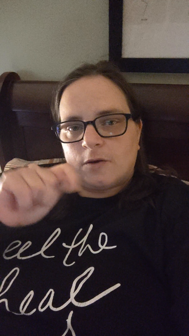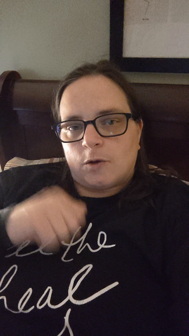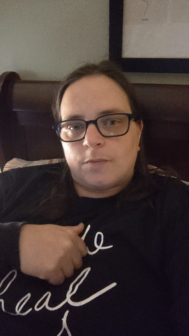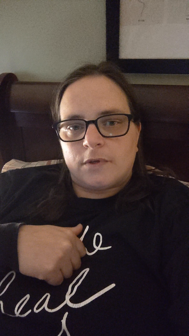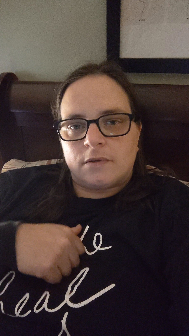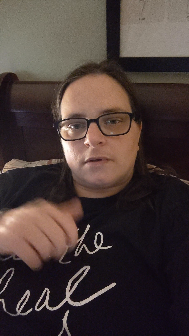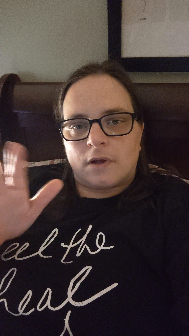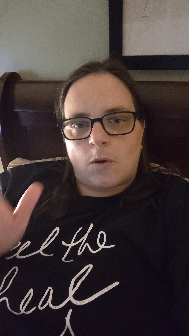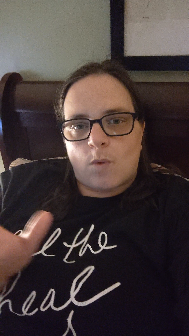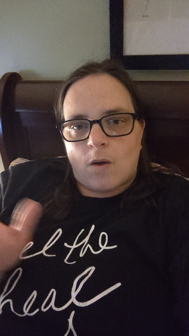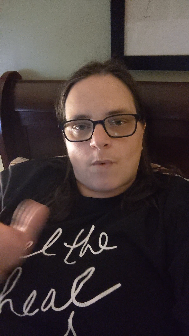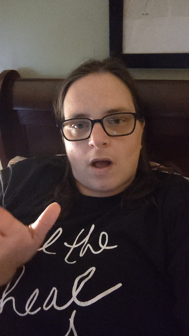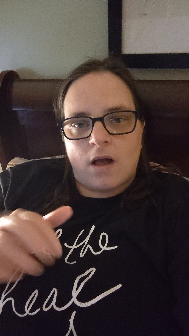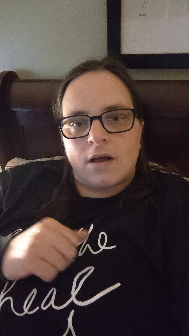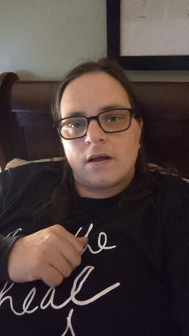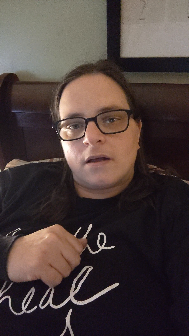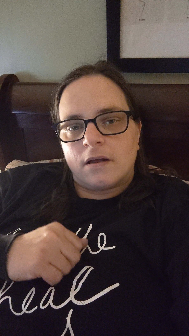penguin